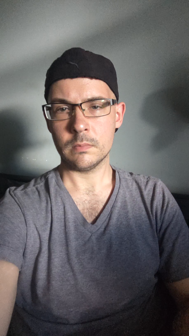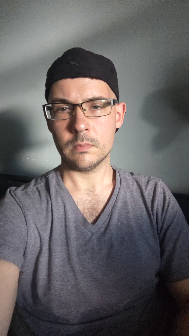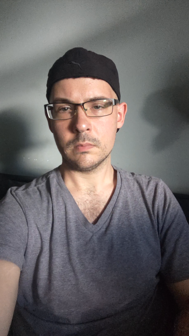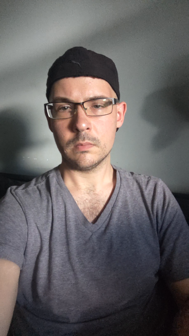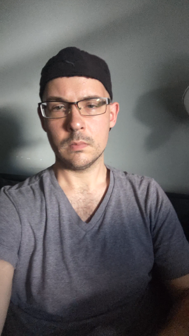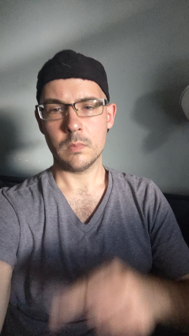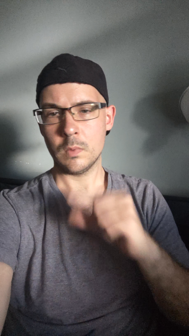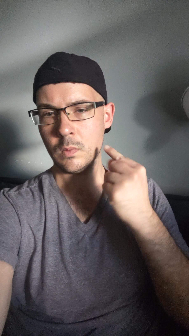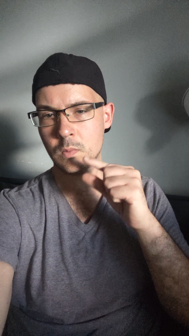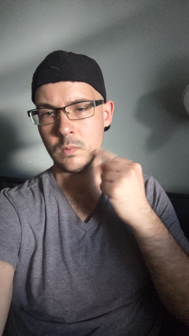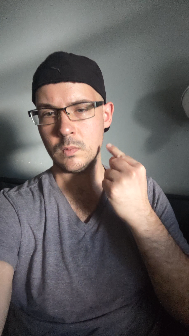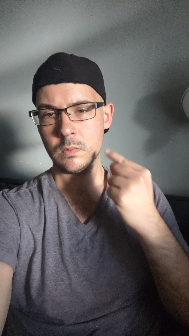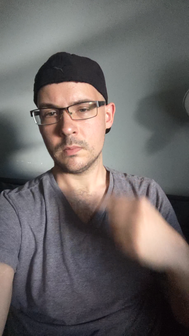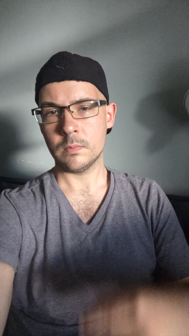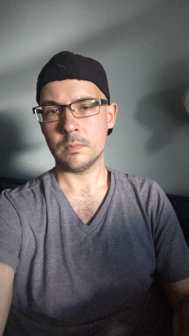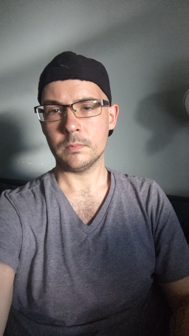glue